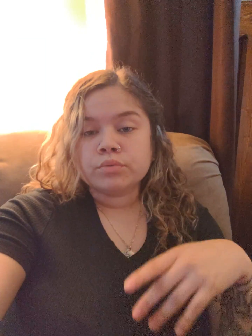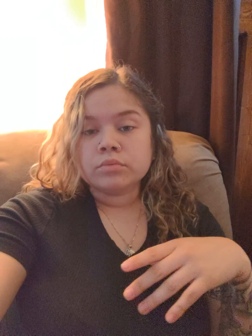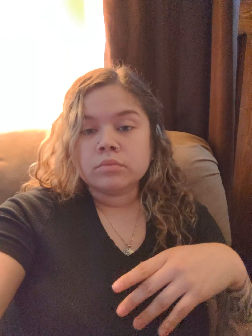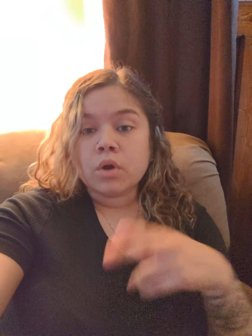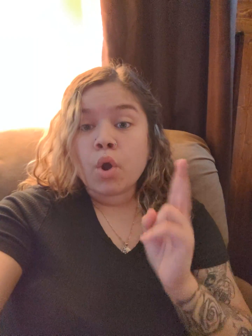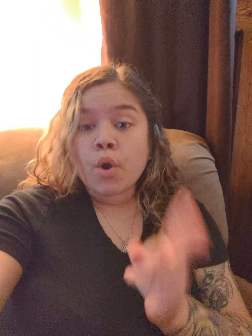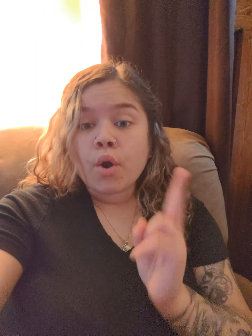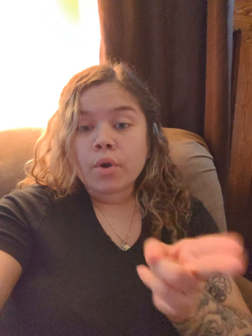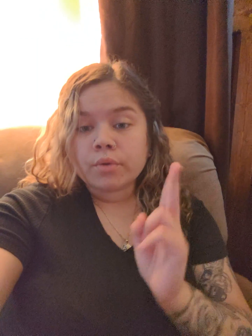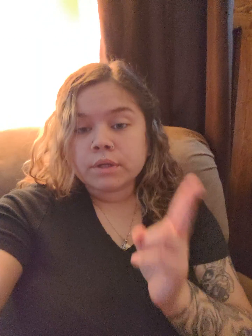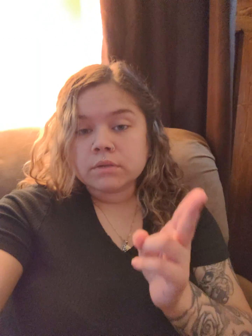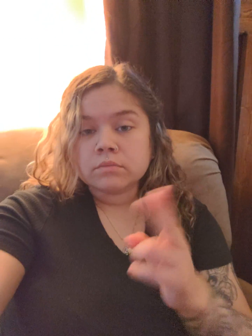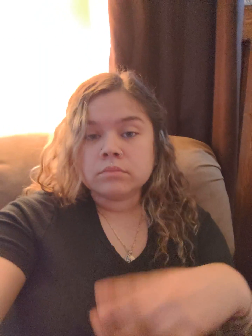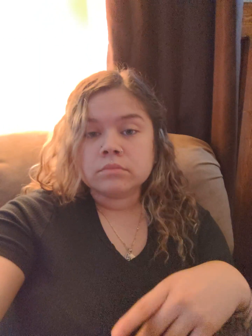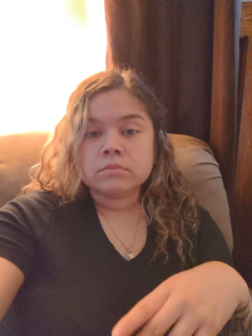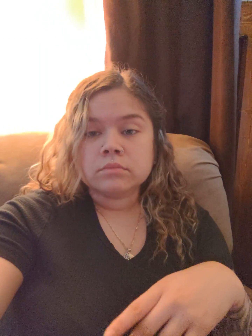hurry